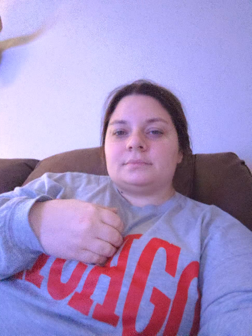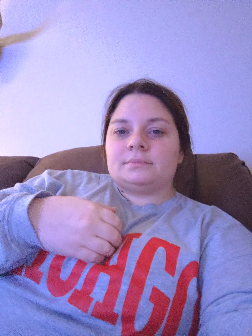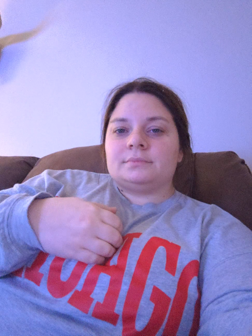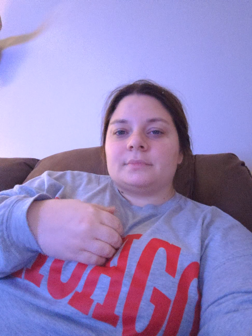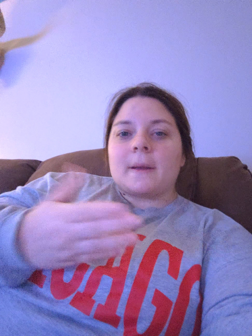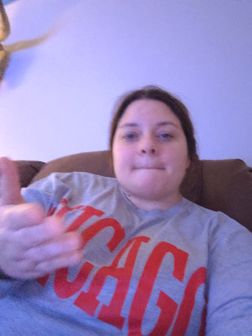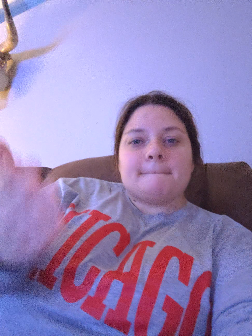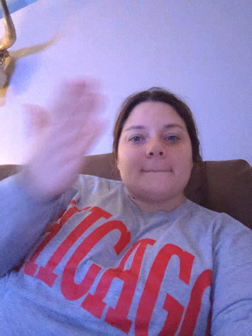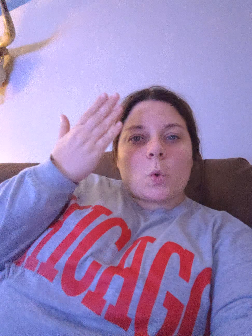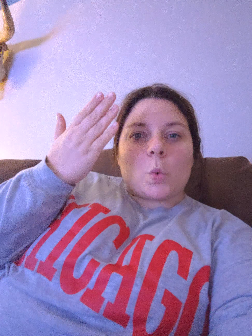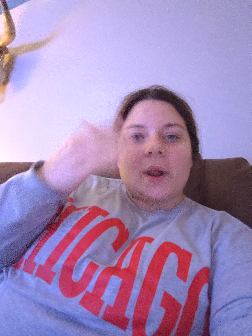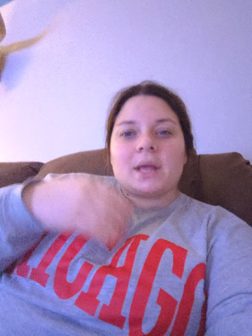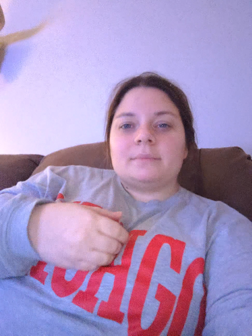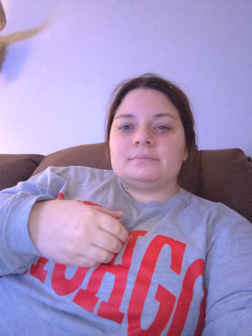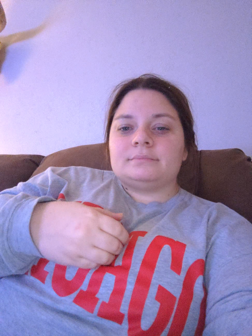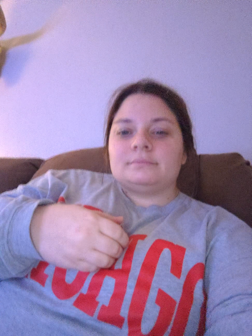morning